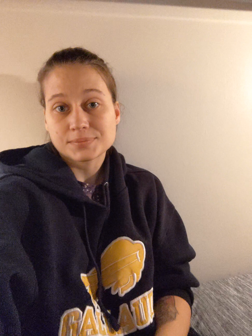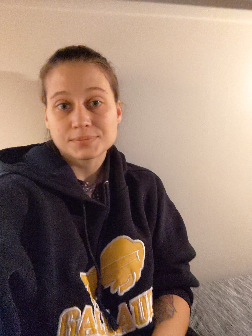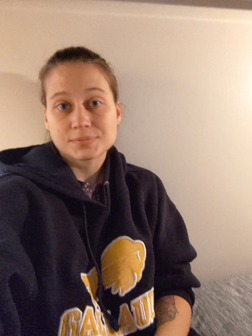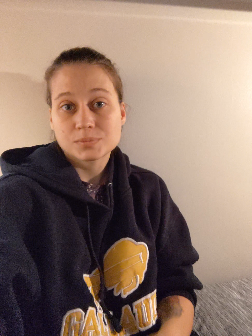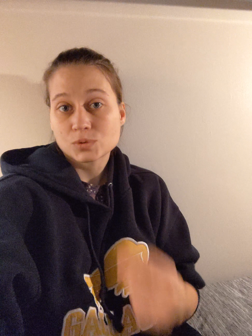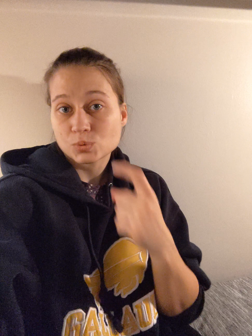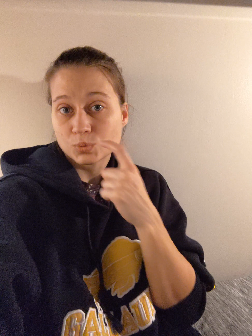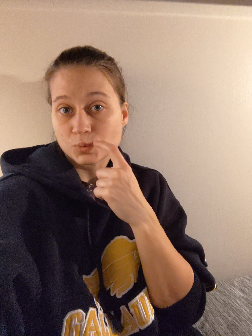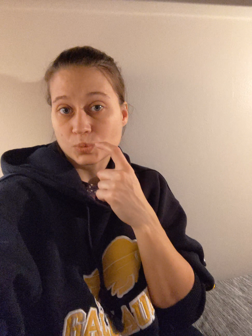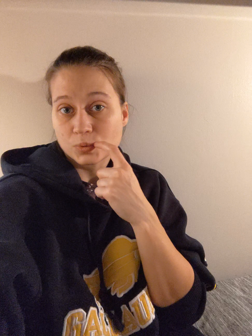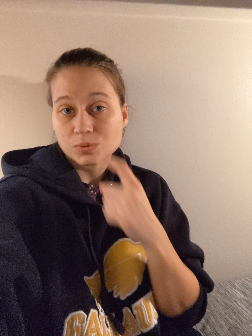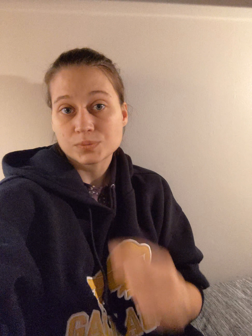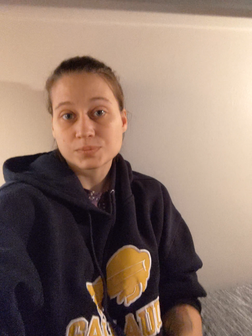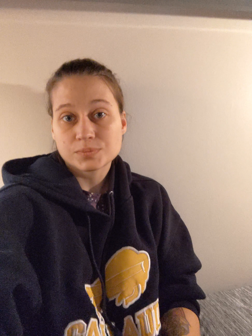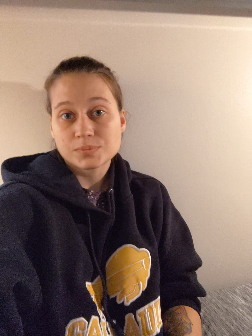tooth